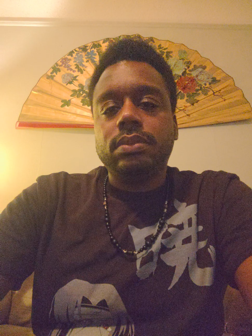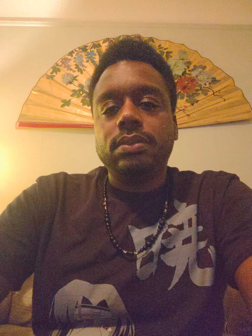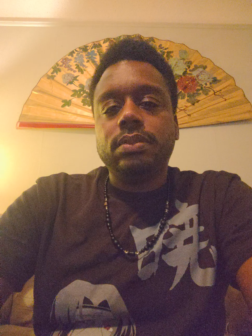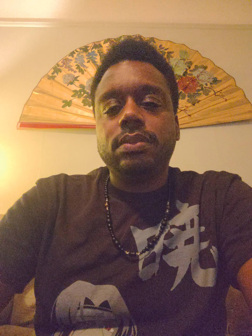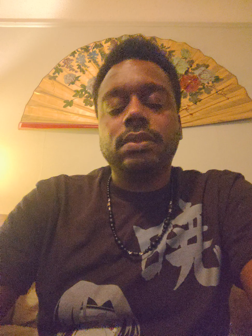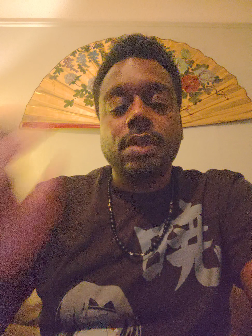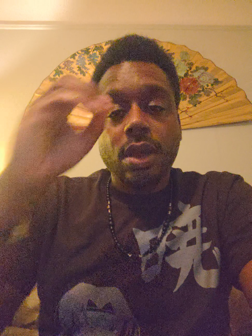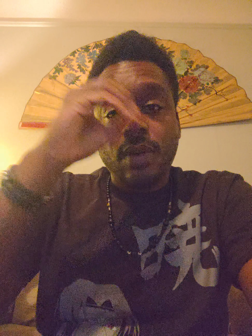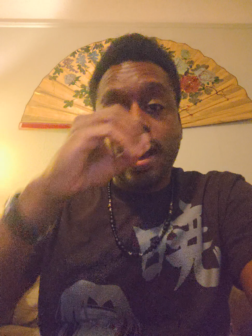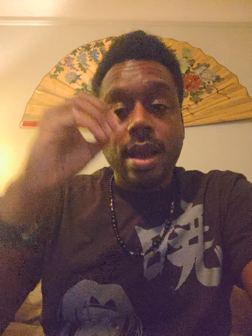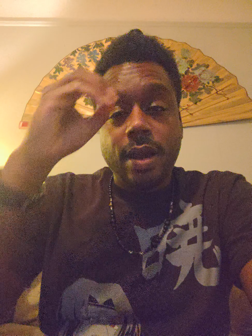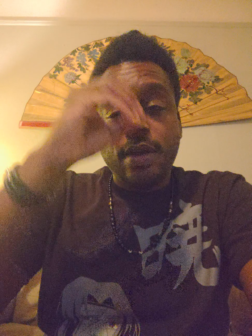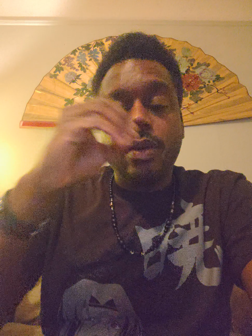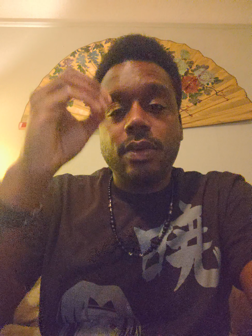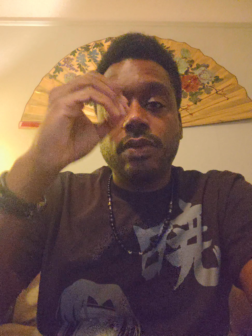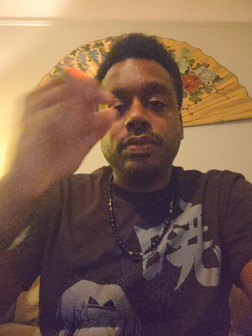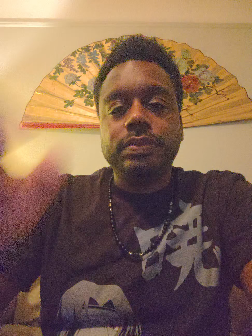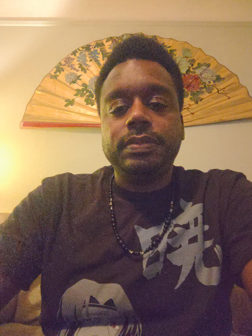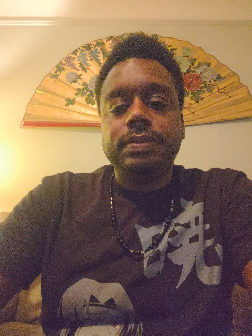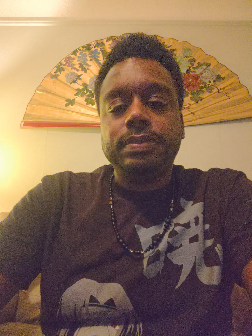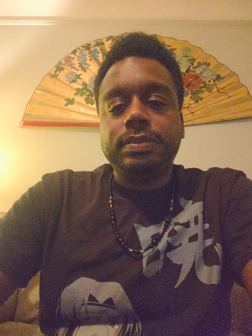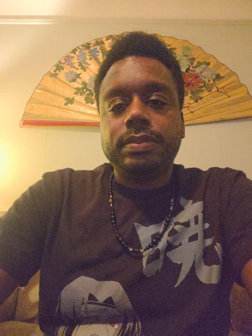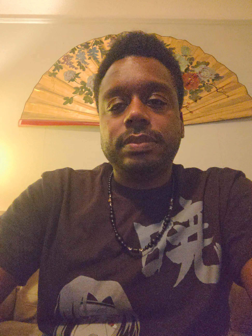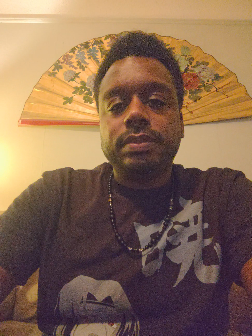owl